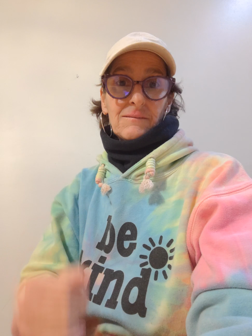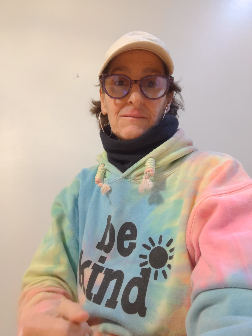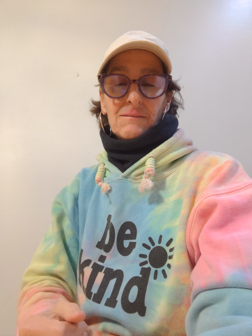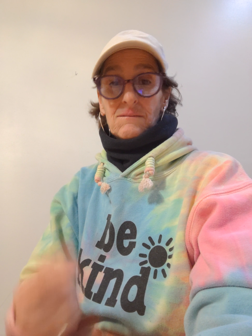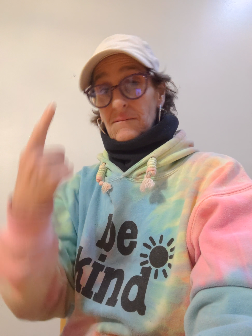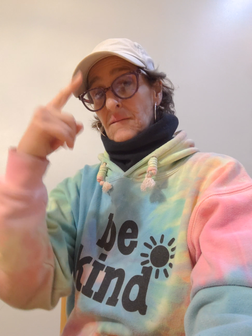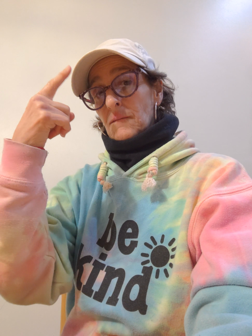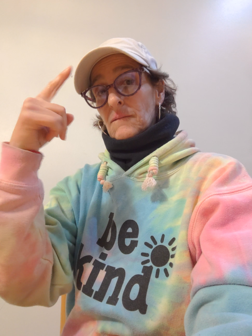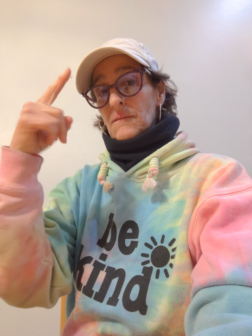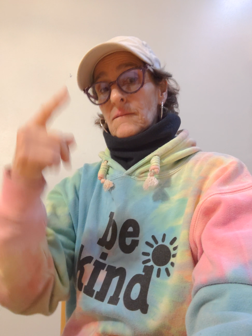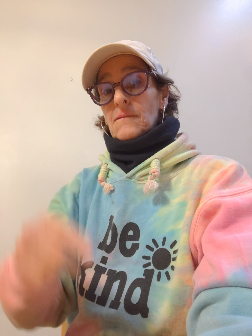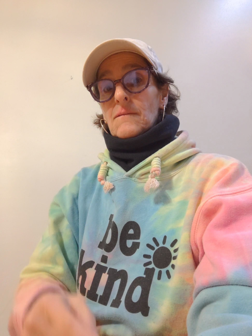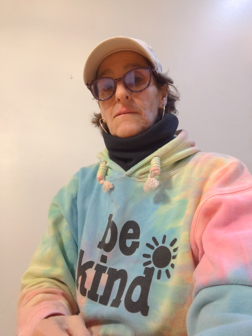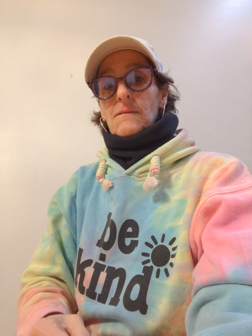for